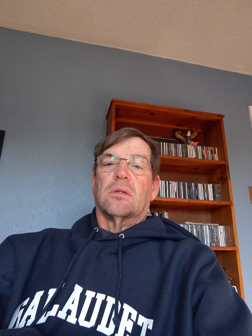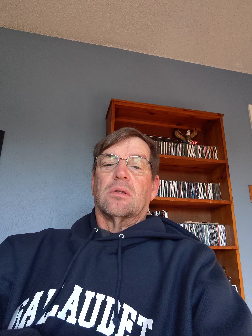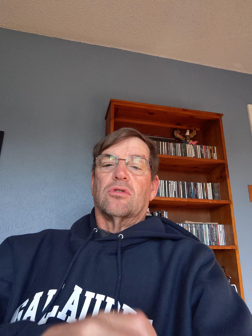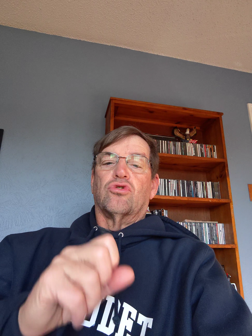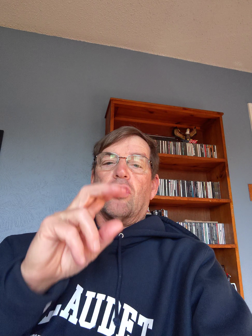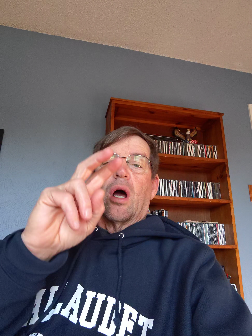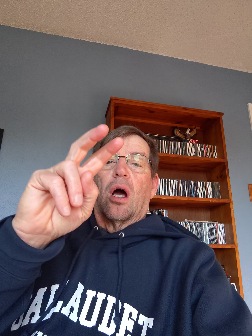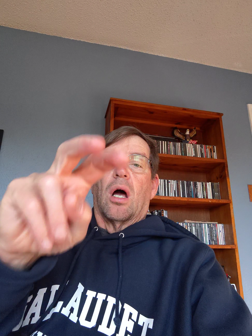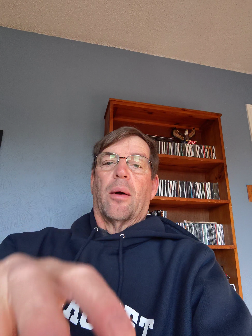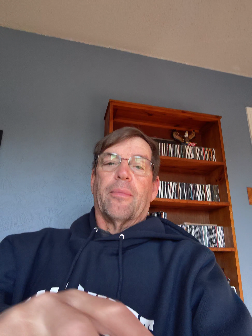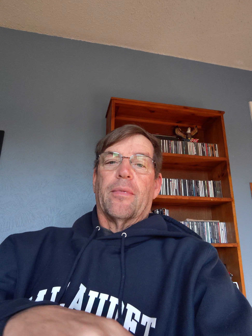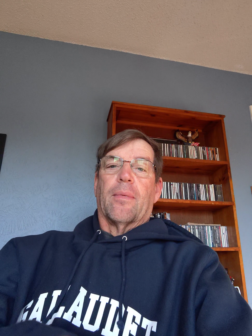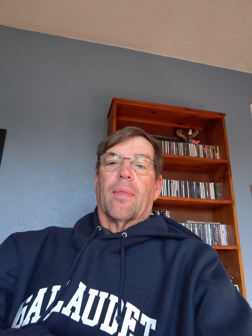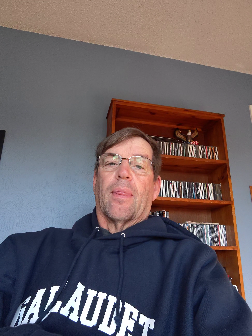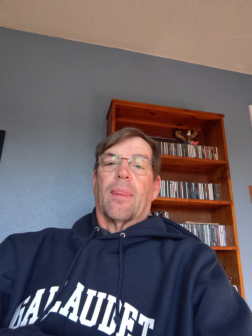jump